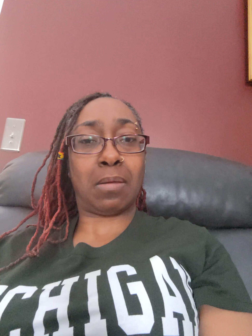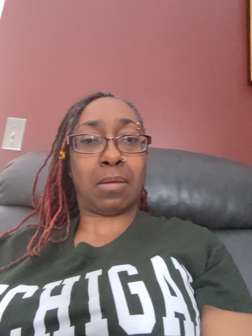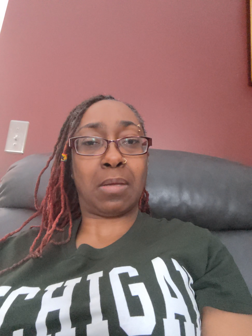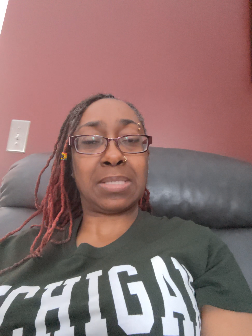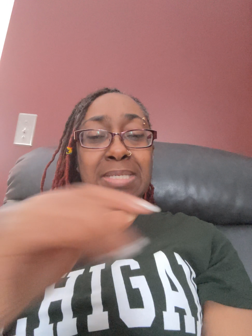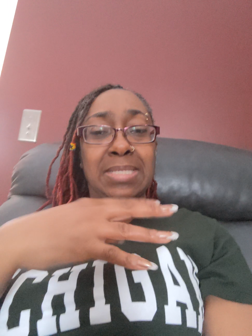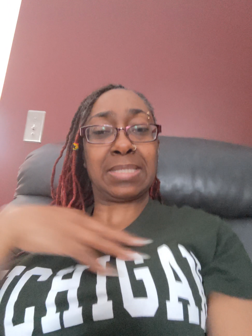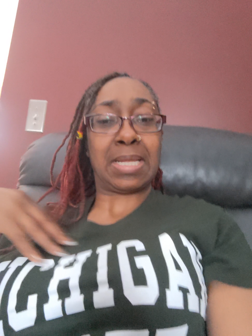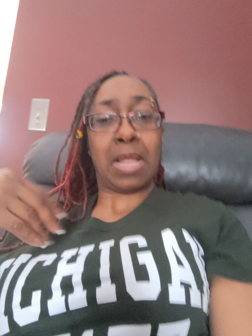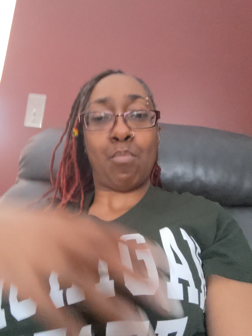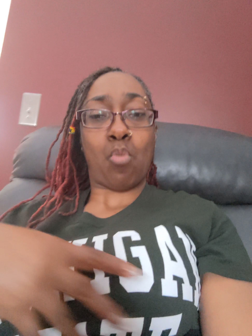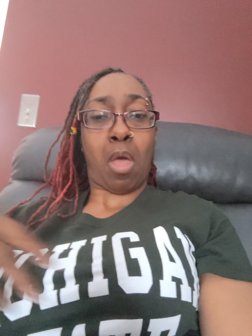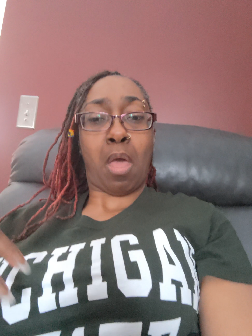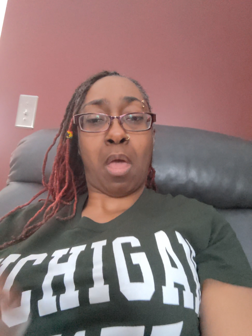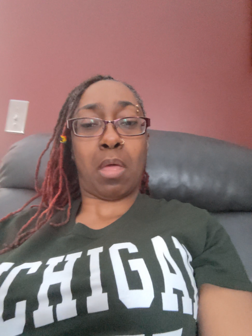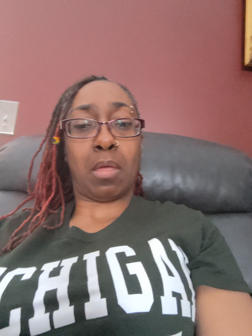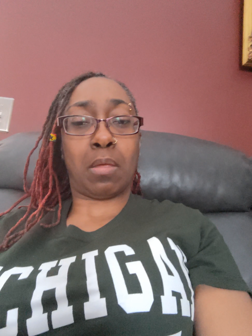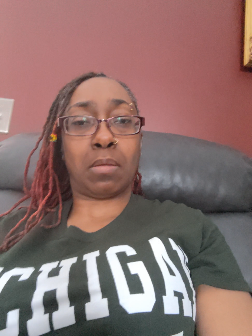zebra